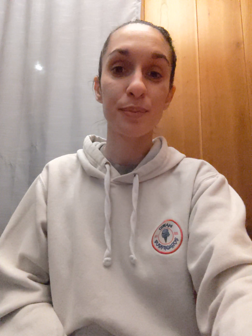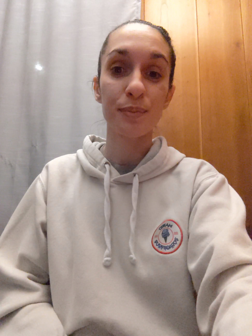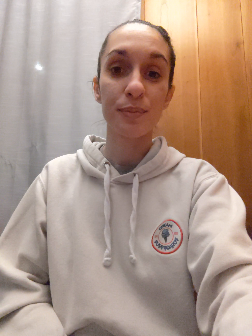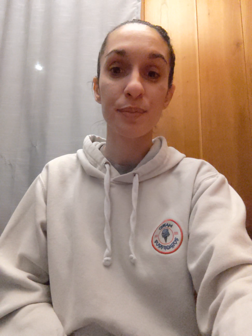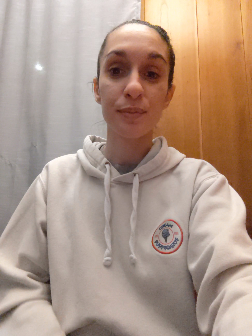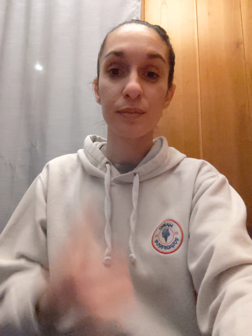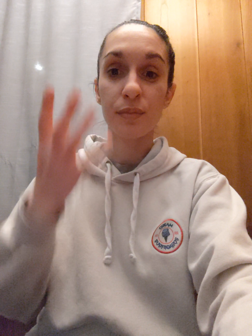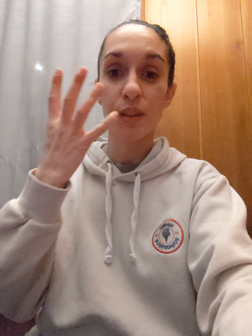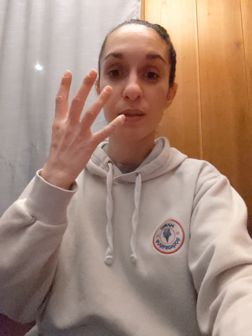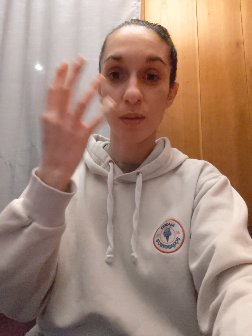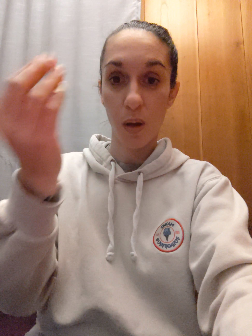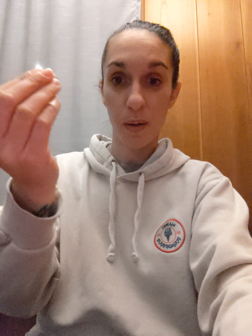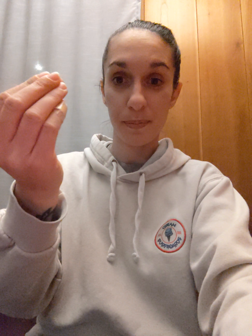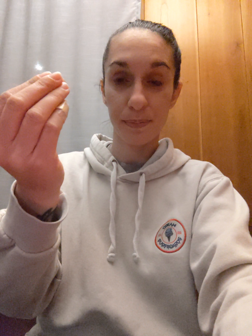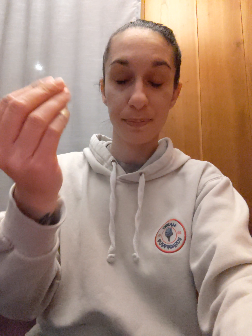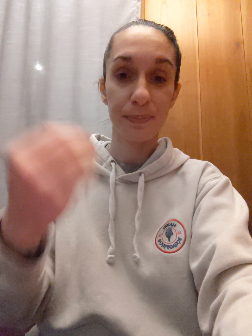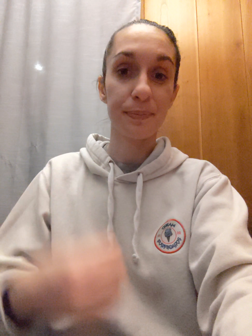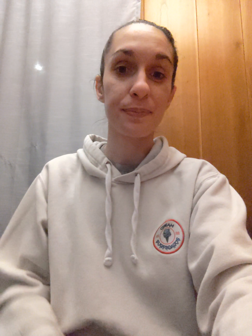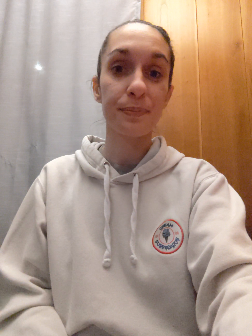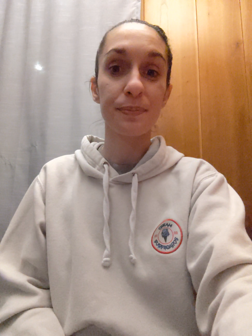go